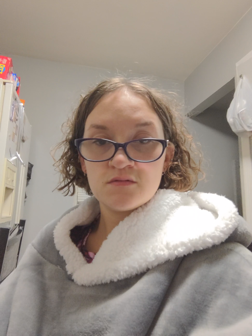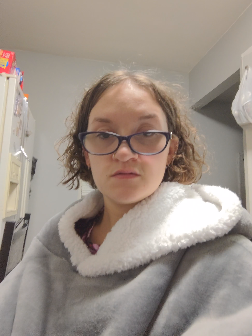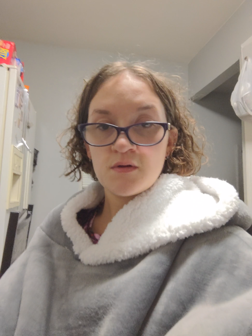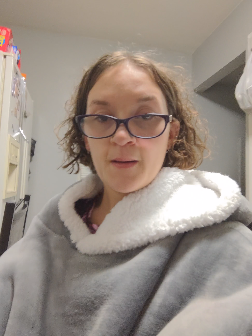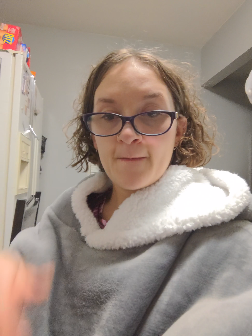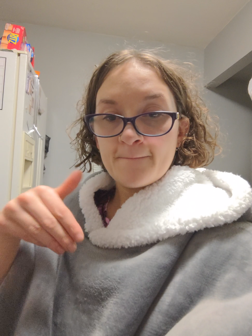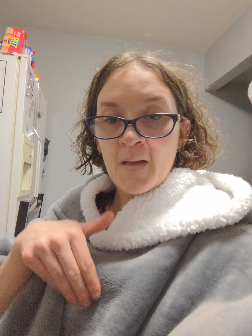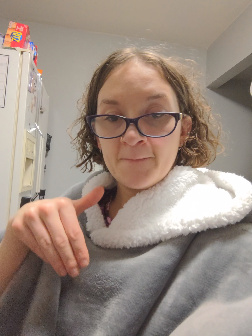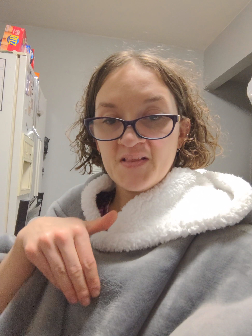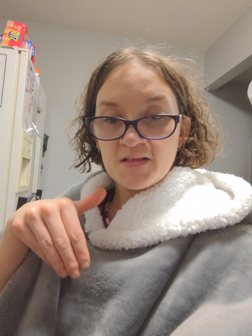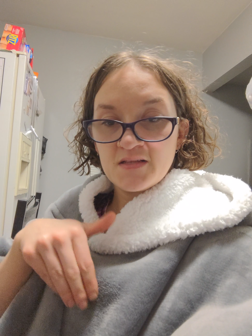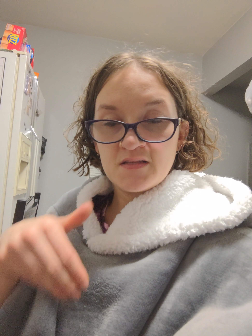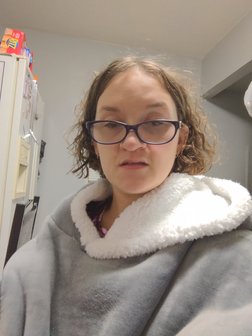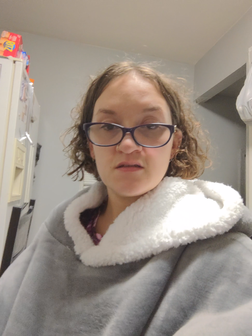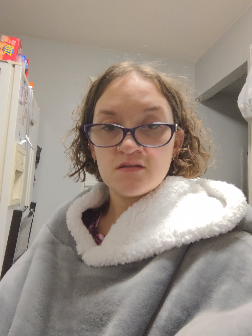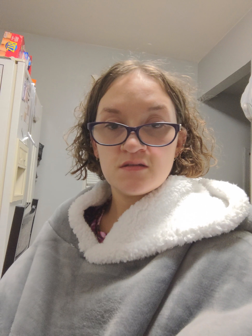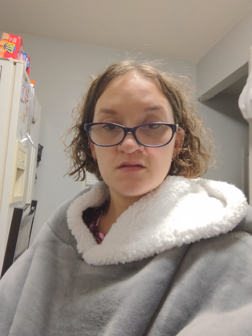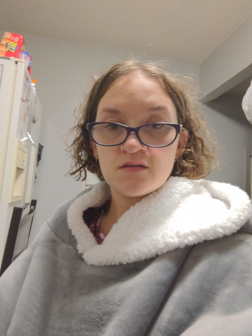puppy